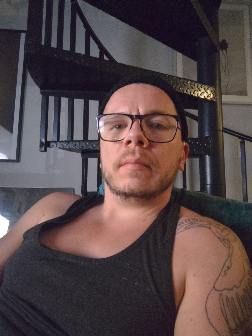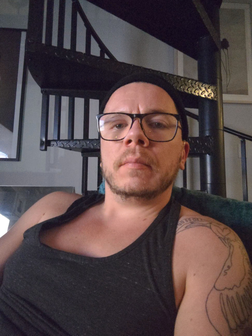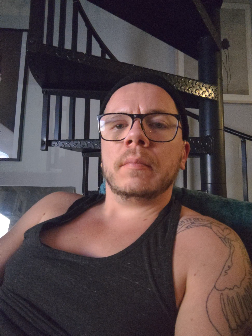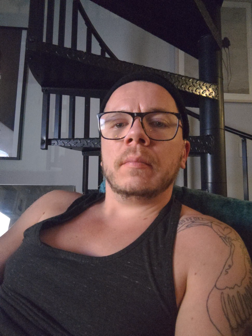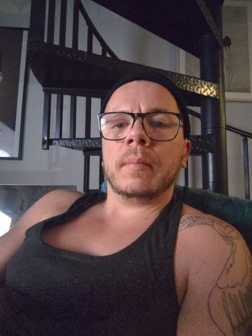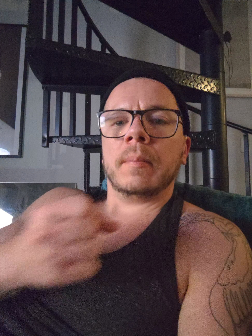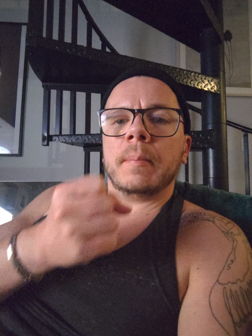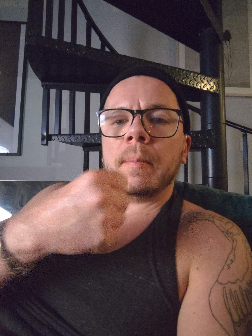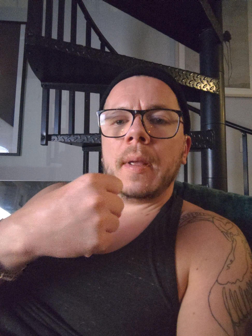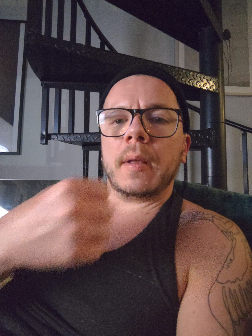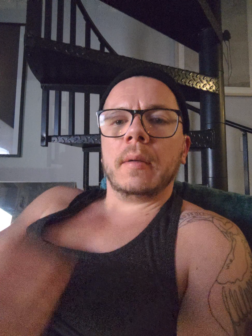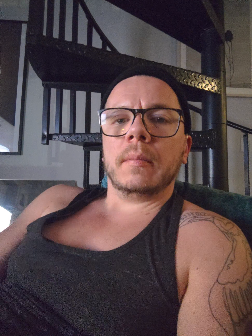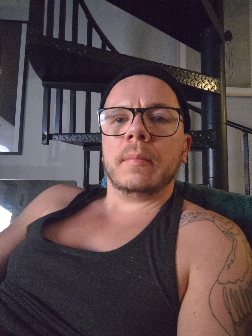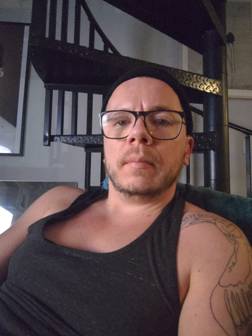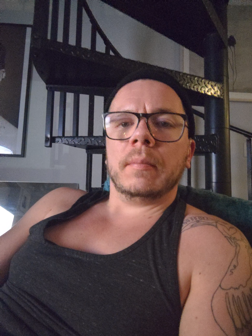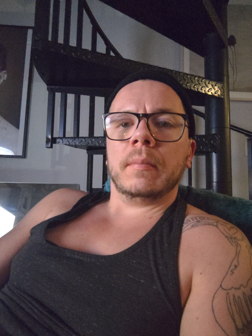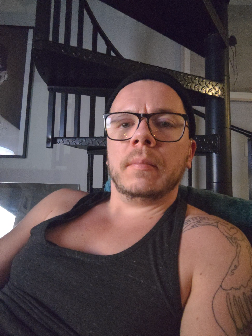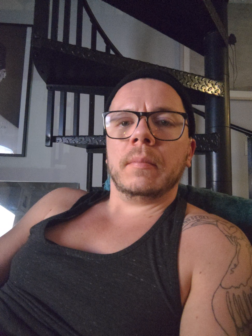make